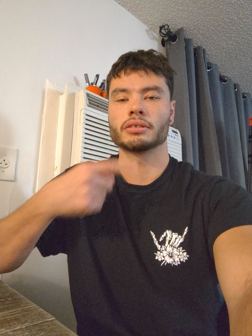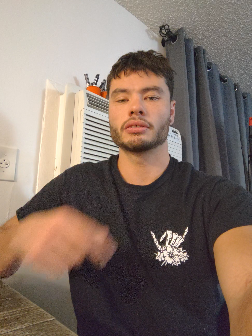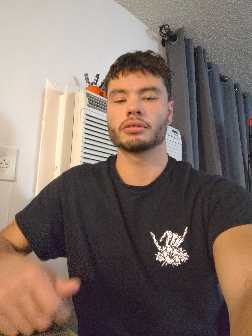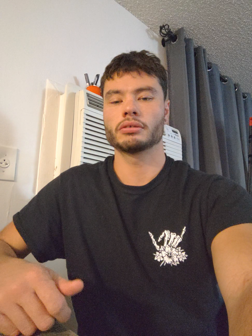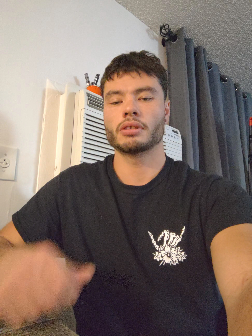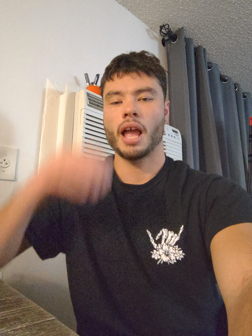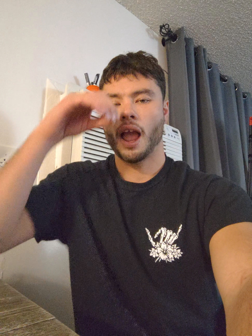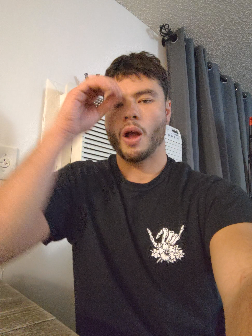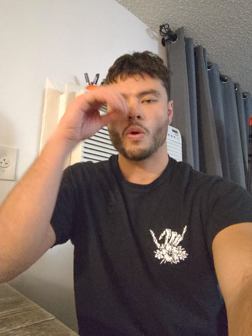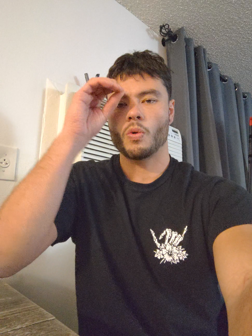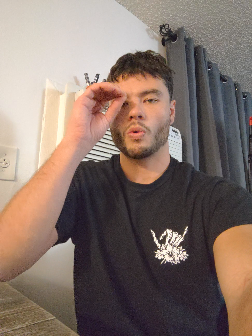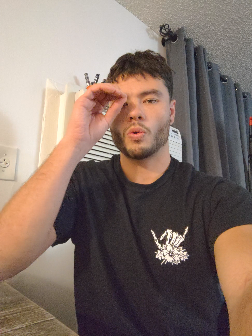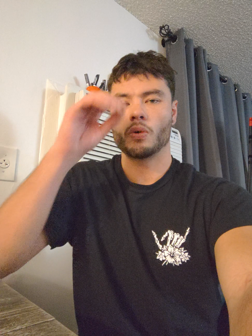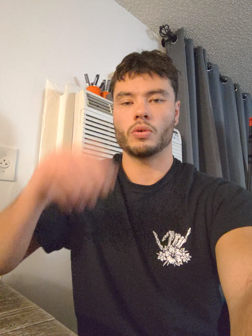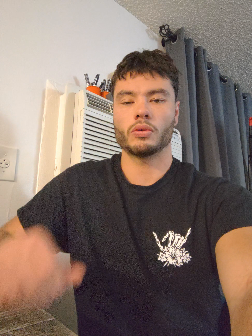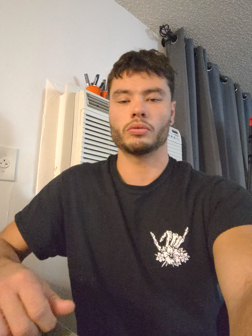owl